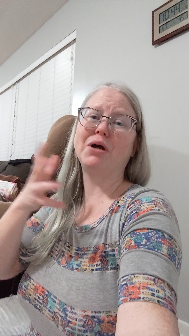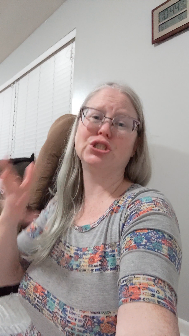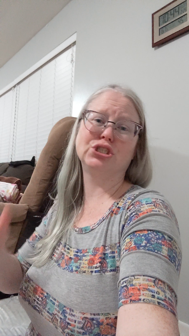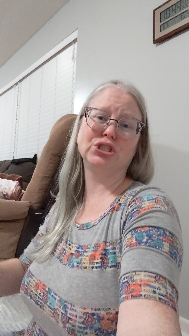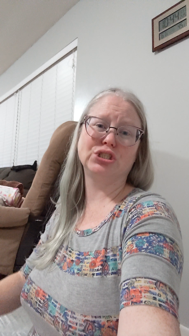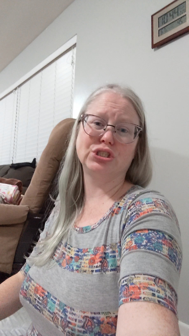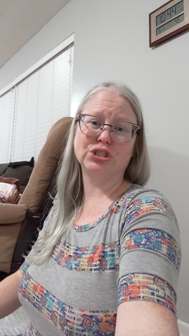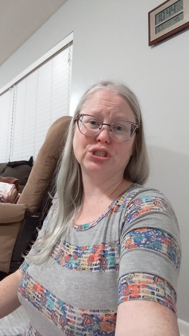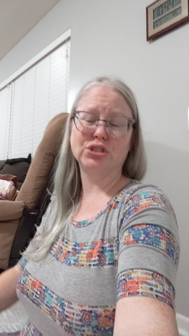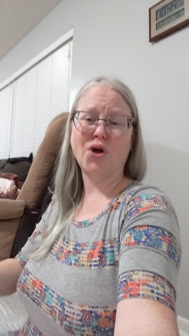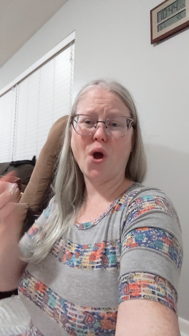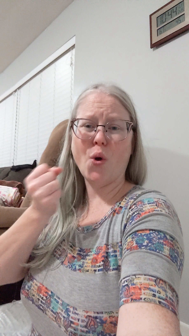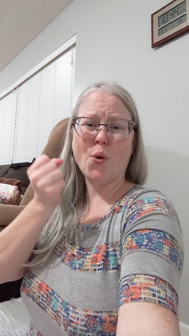hold